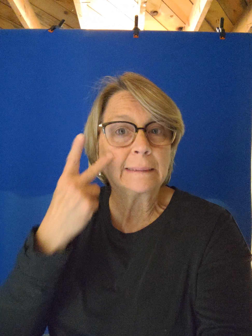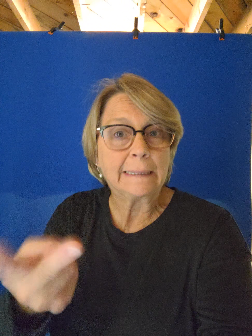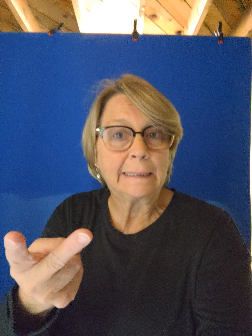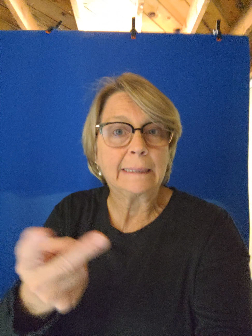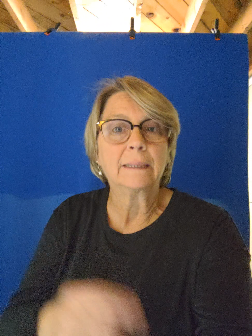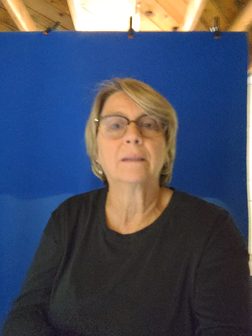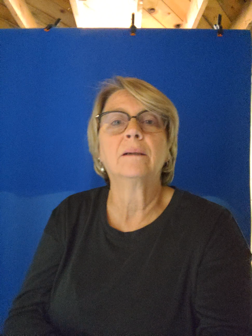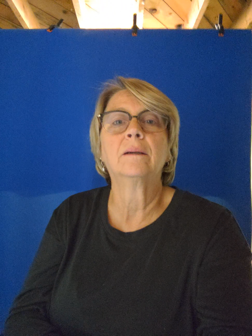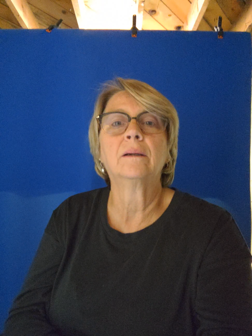see